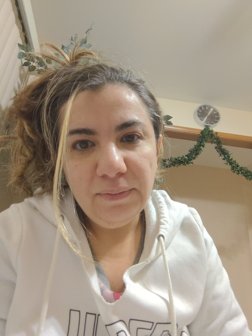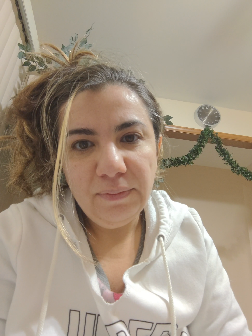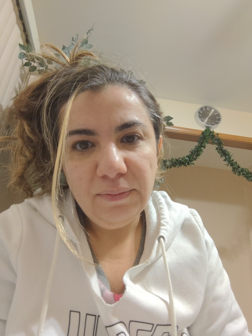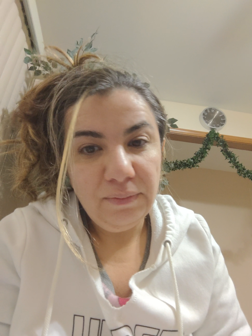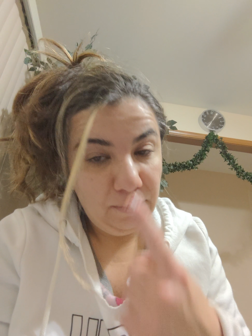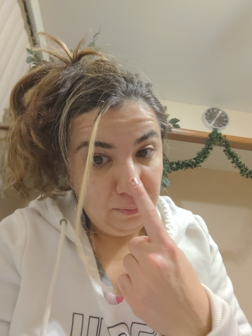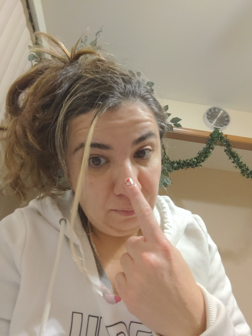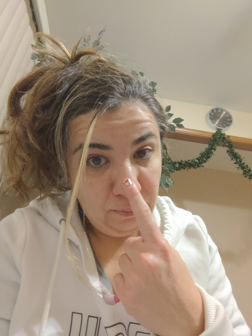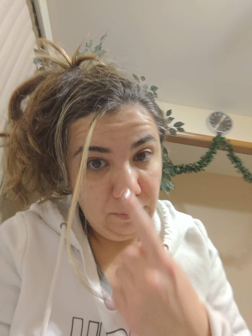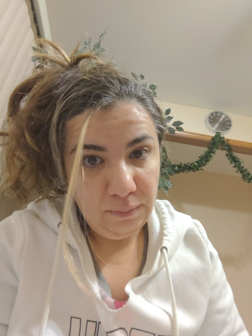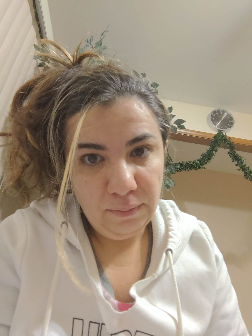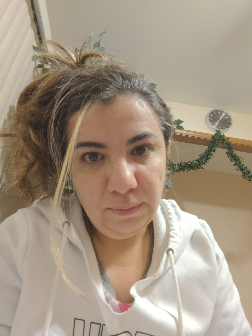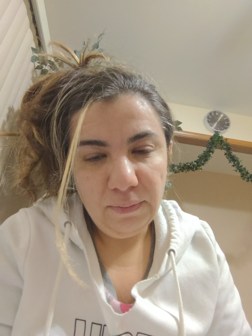nose